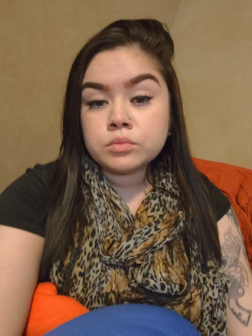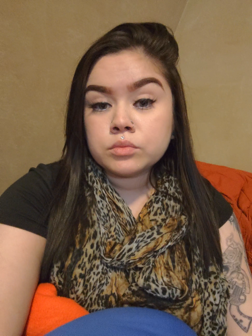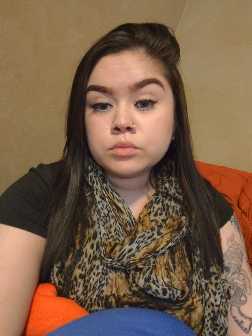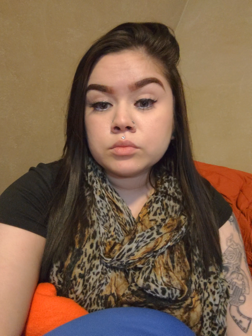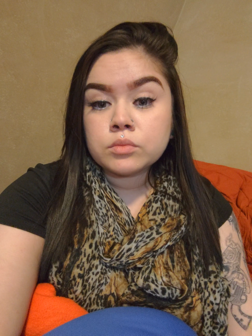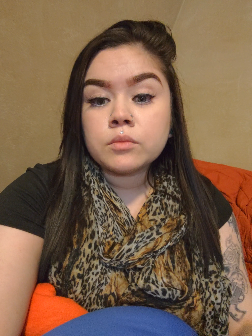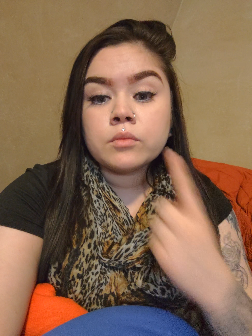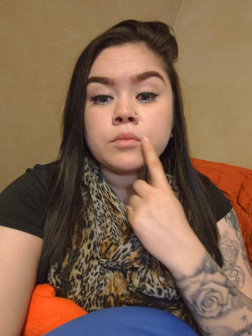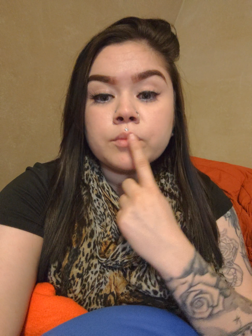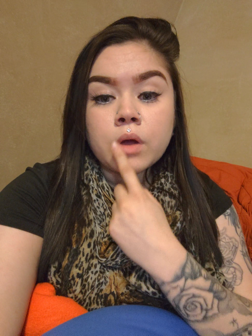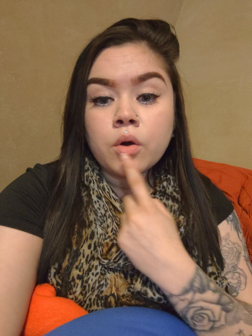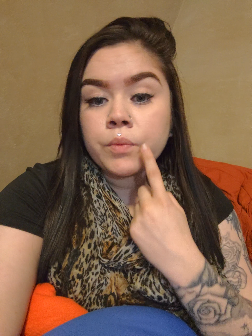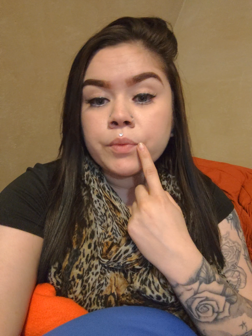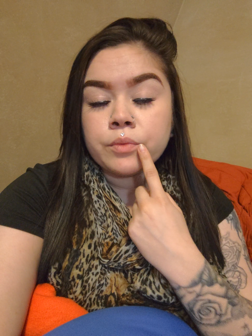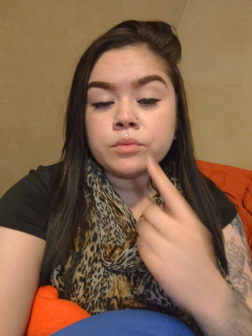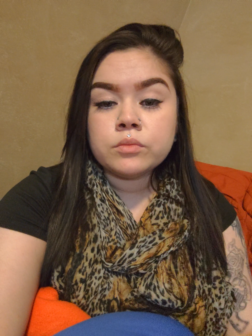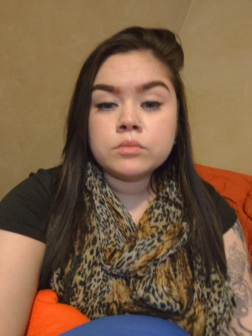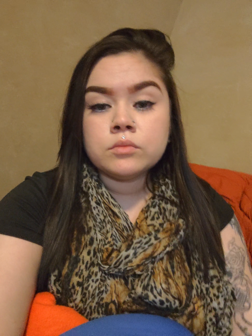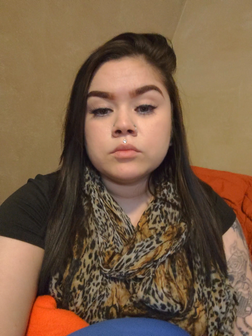mouth